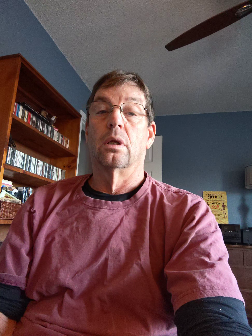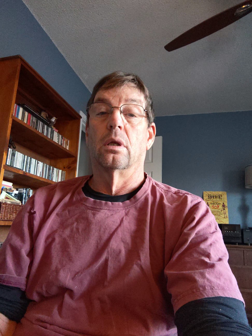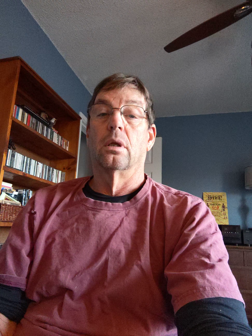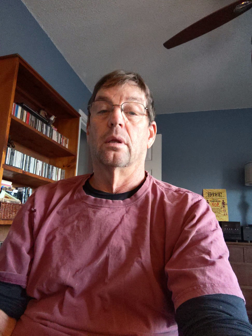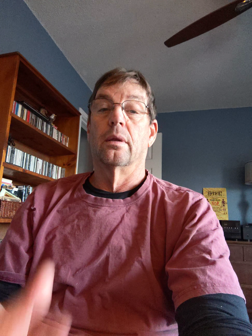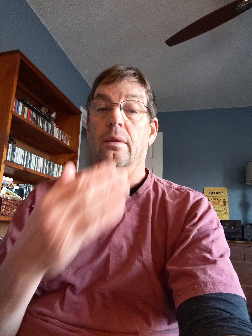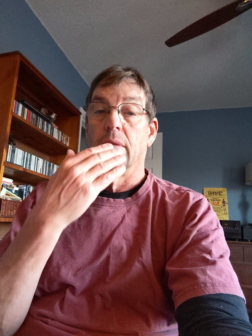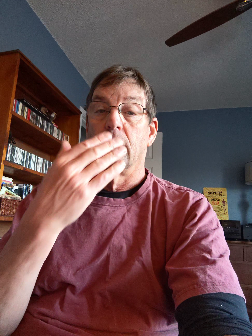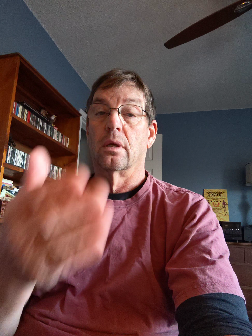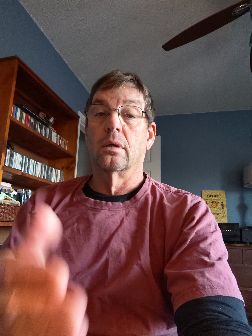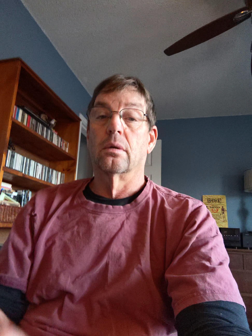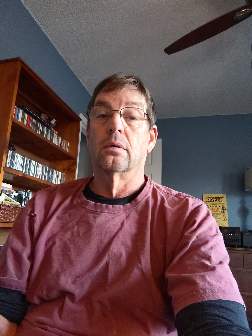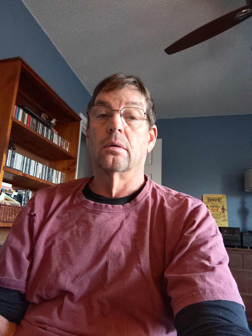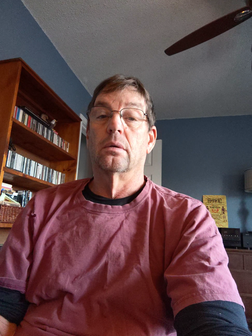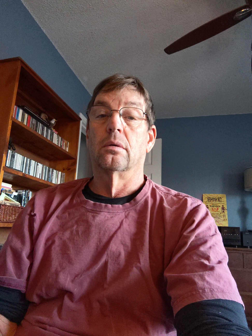thank you